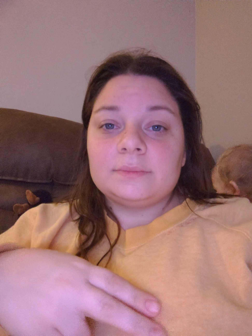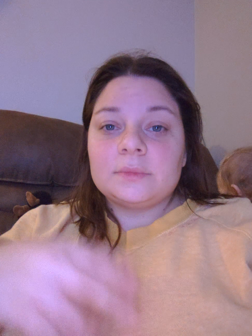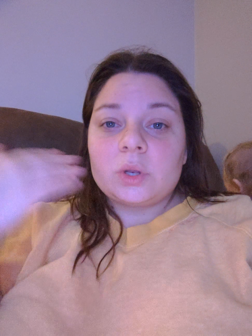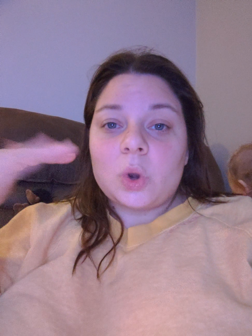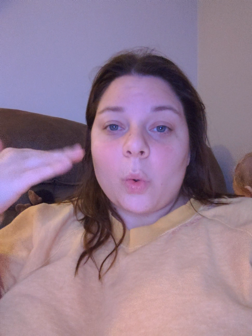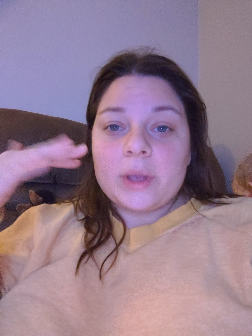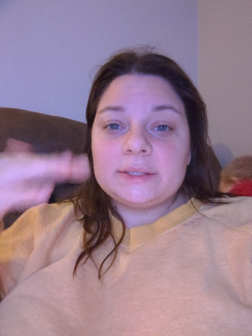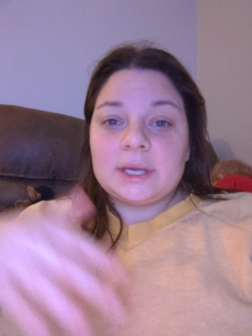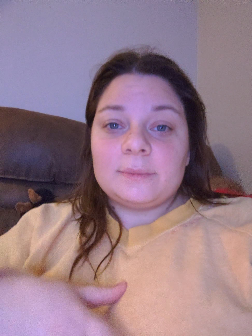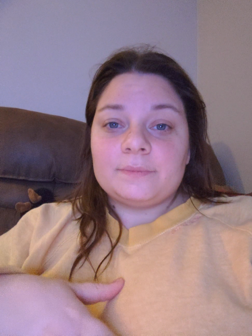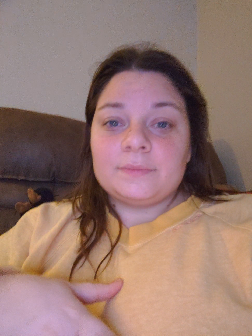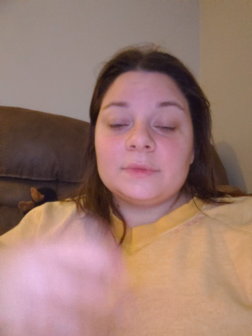noisy